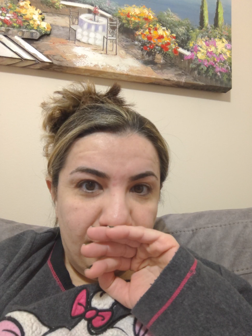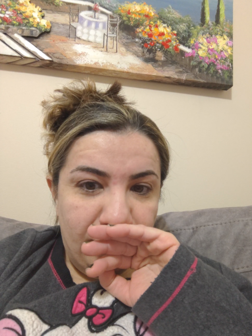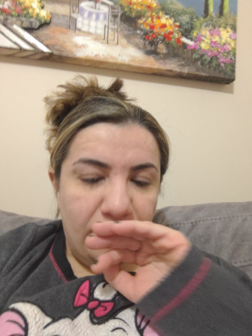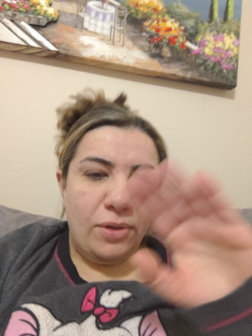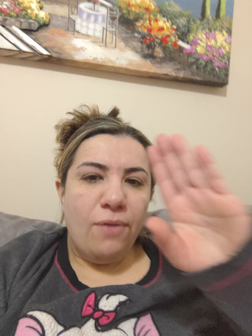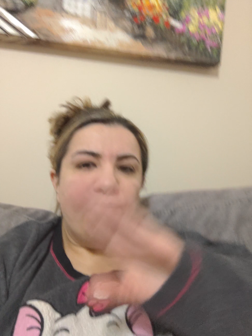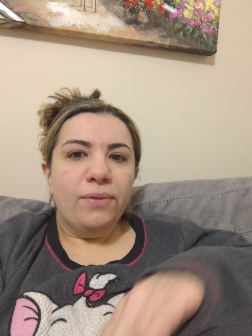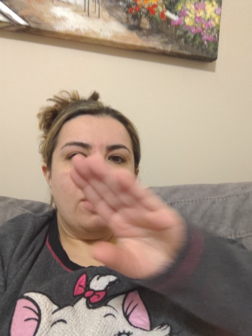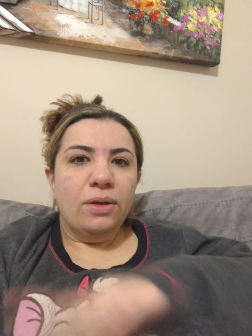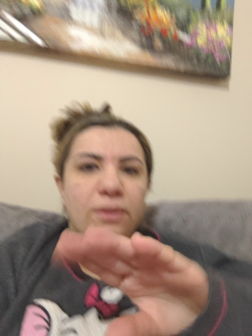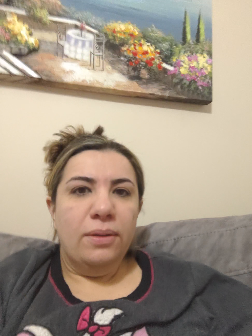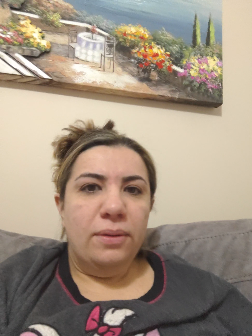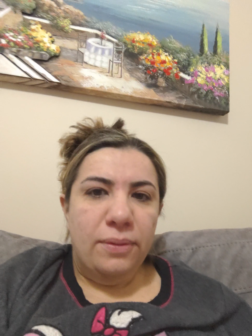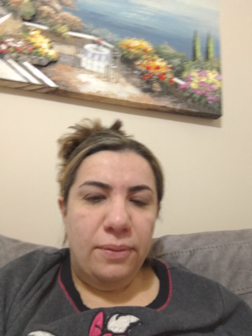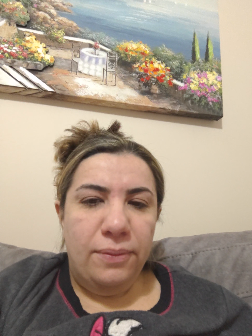fall